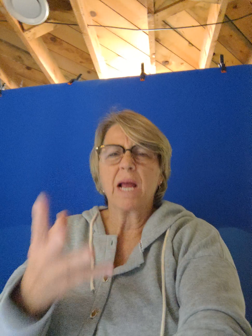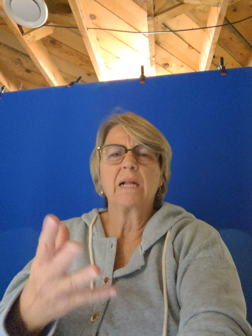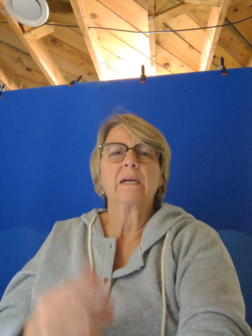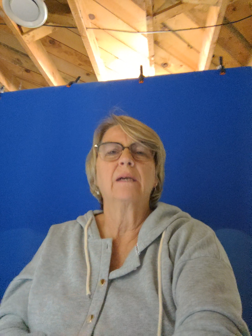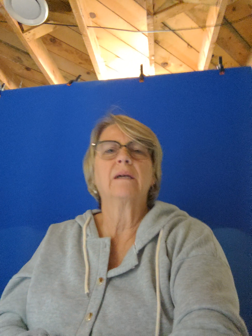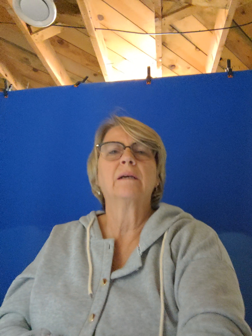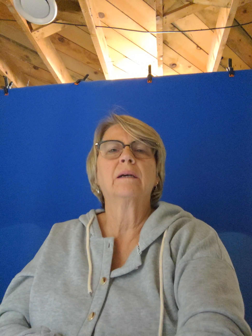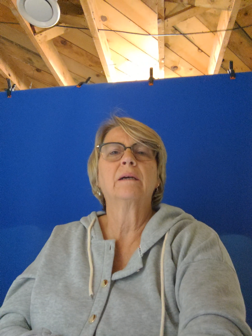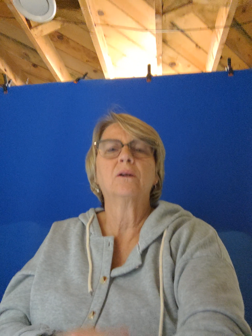many